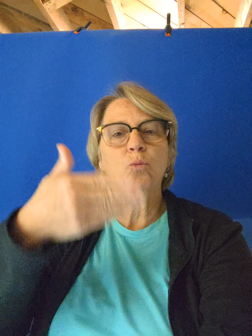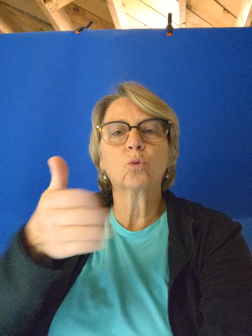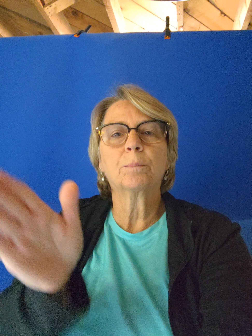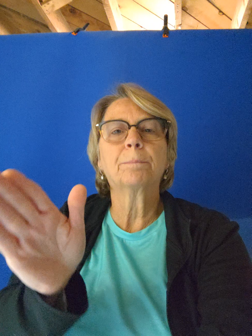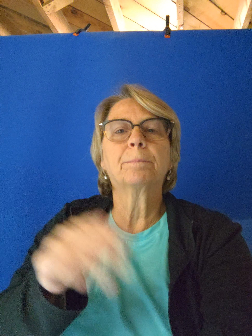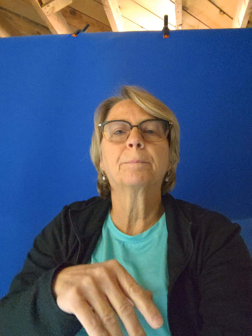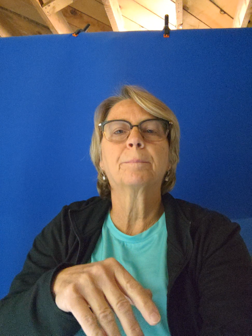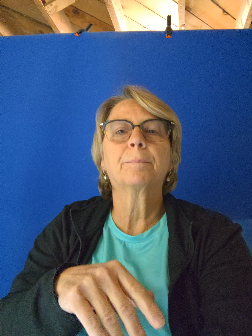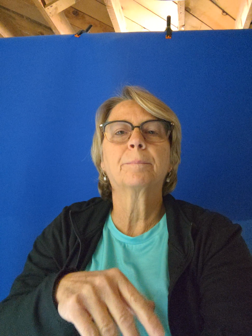bedroom